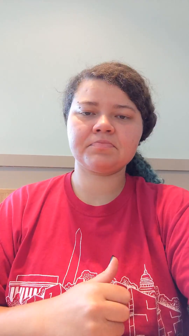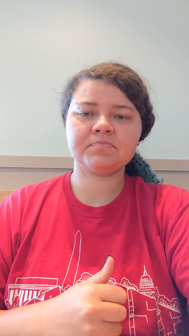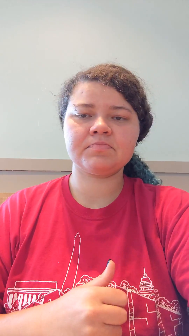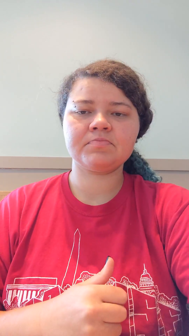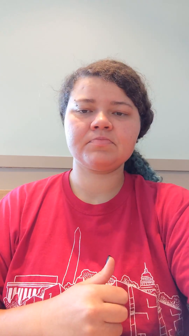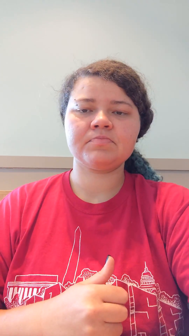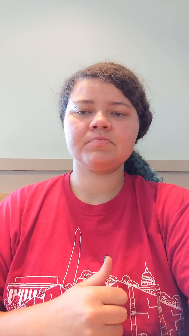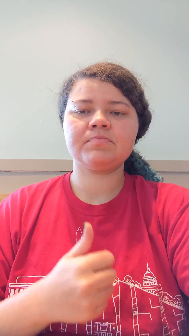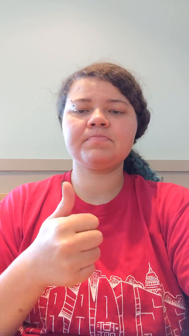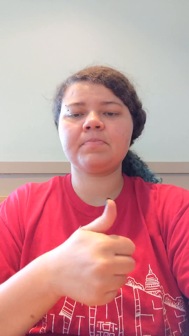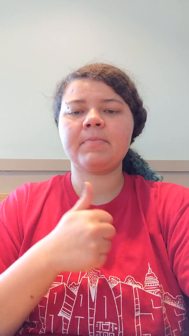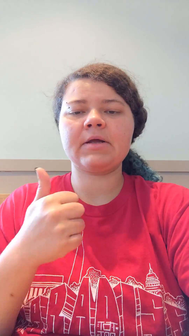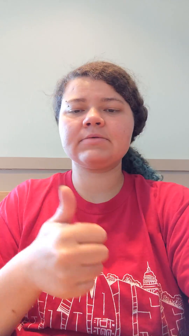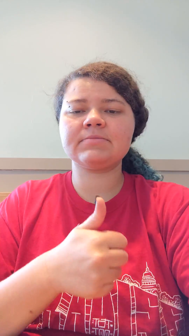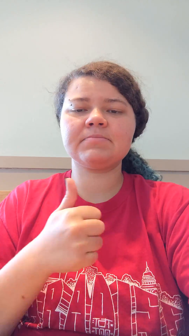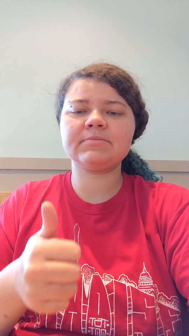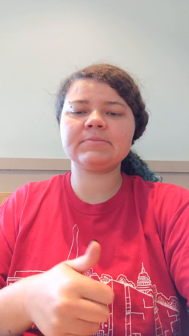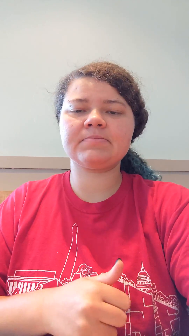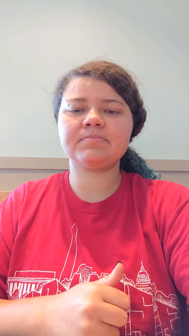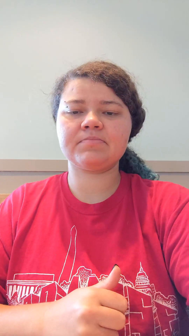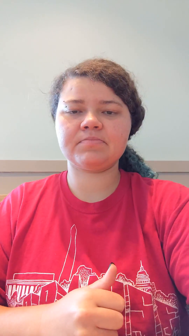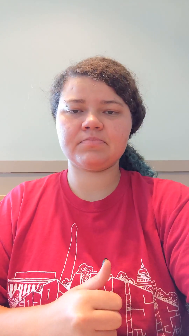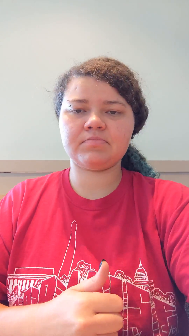basement